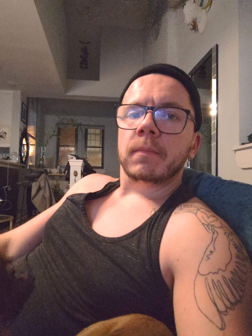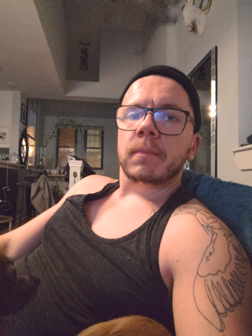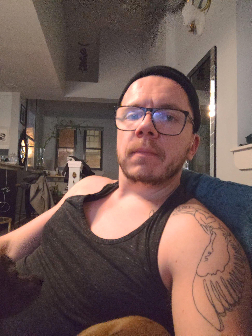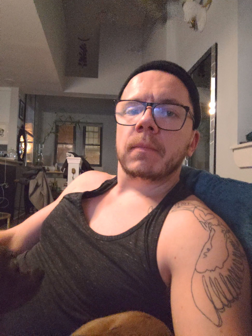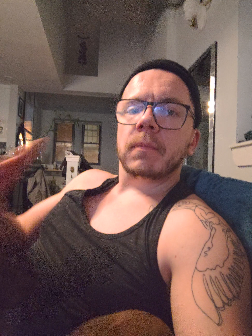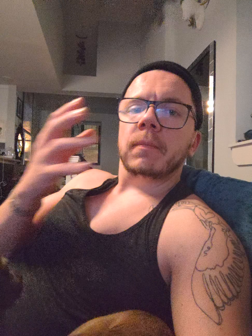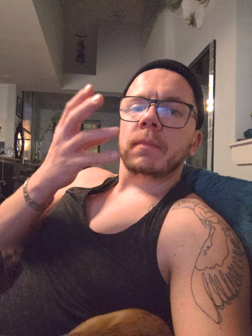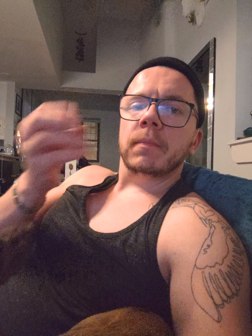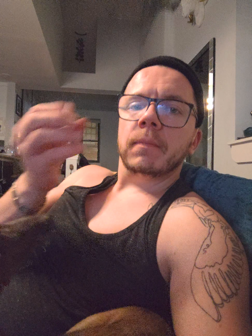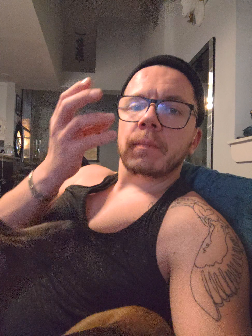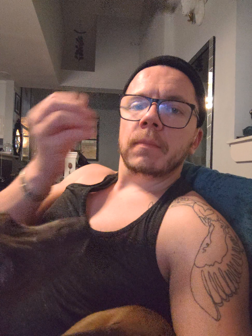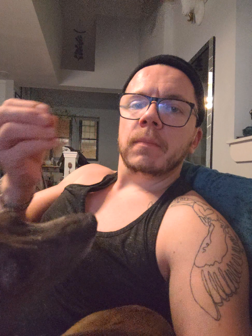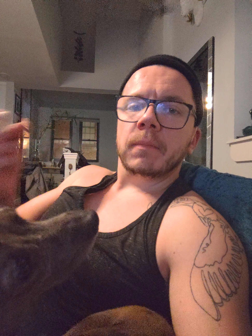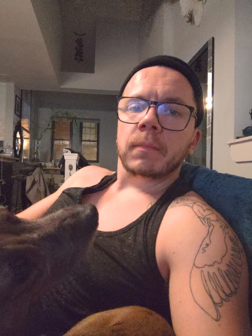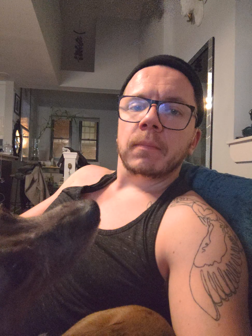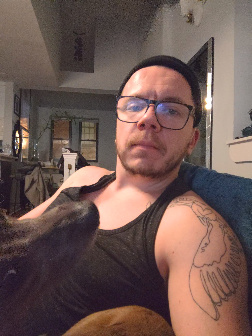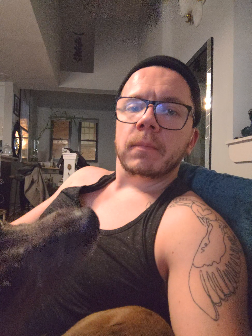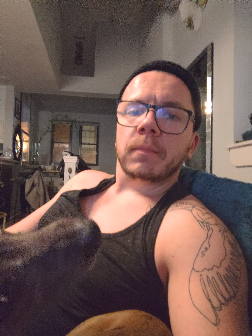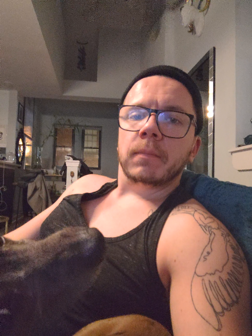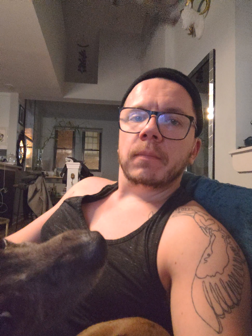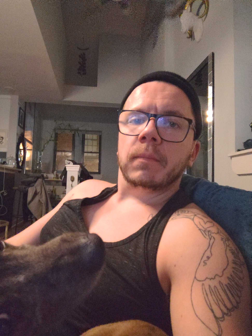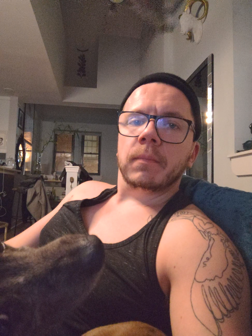outside